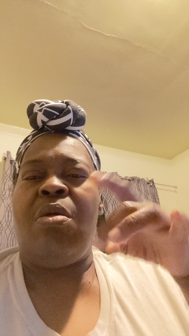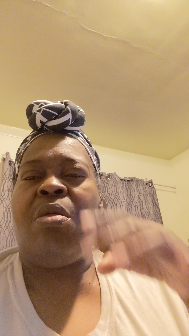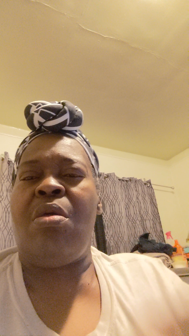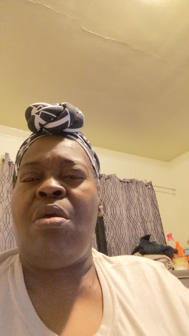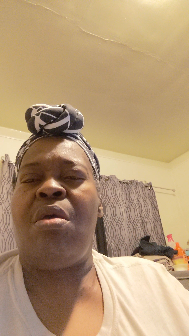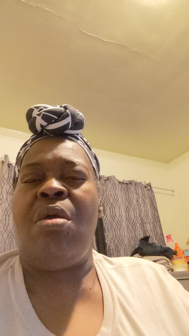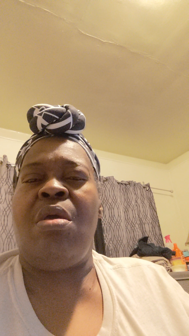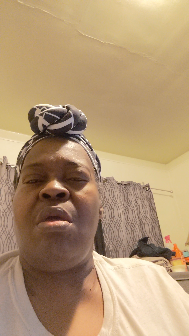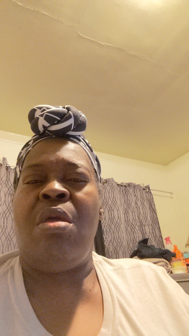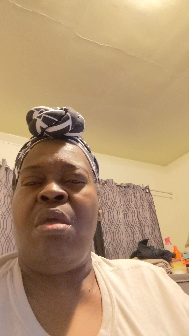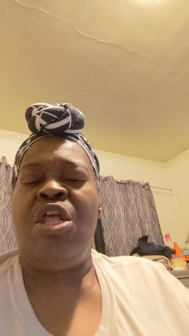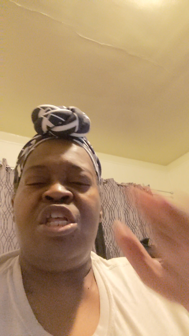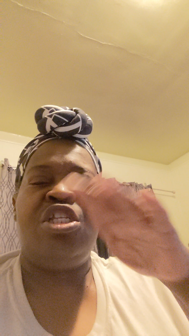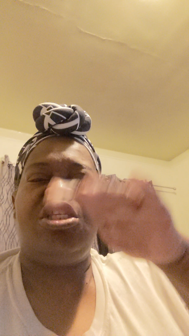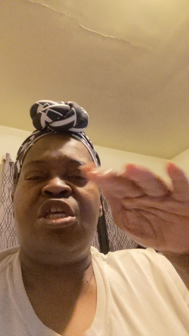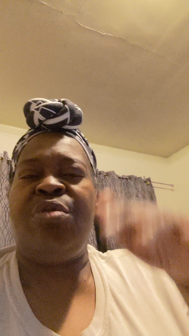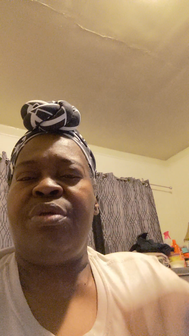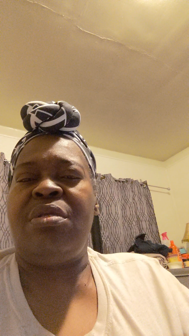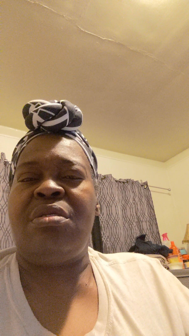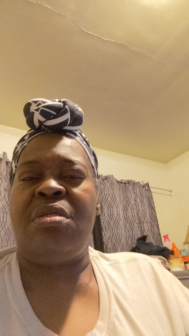children